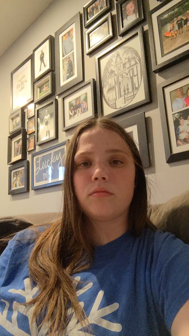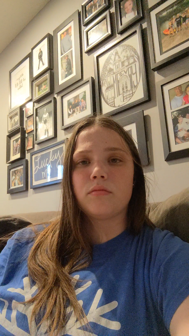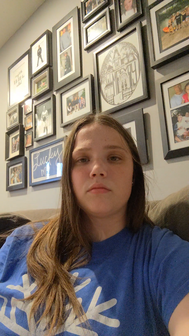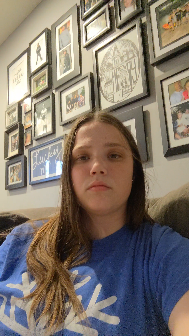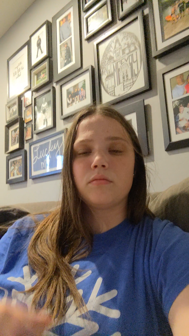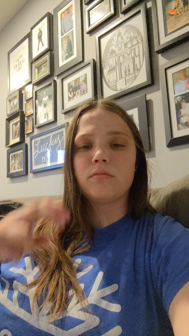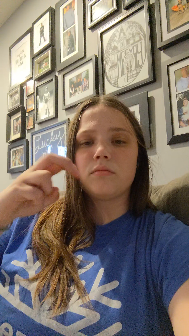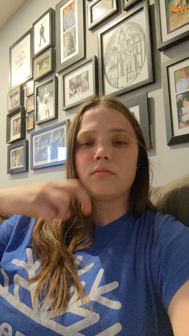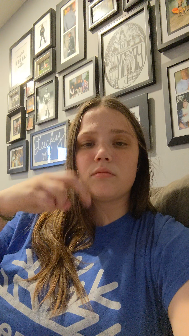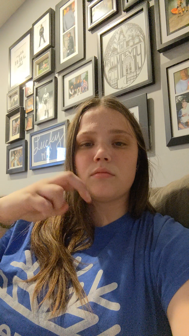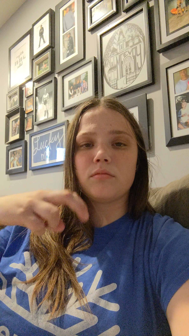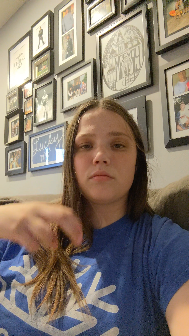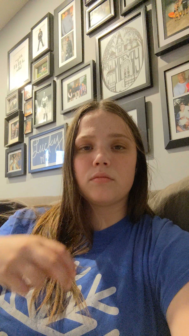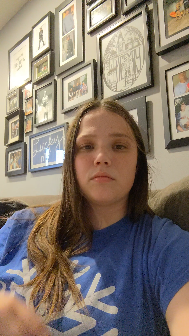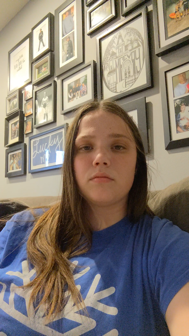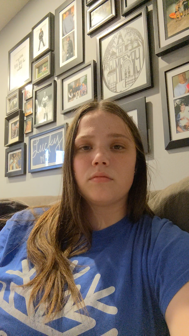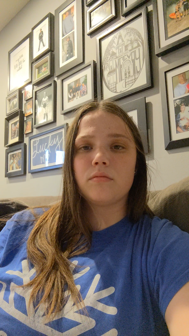potato